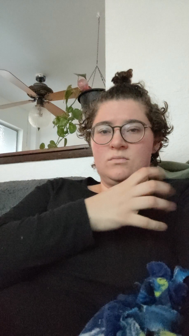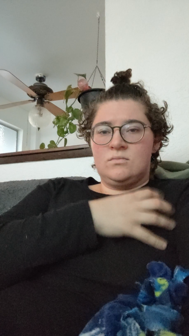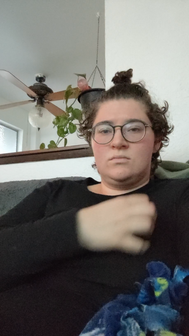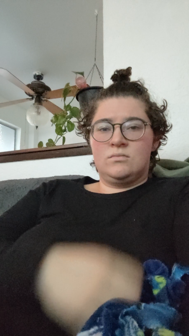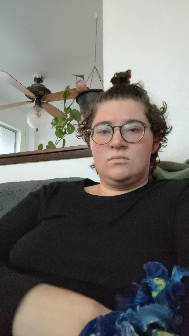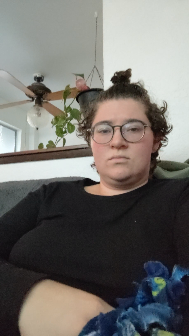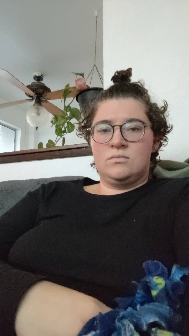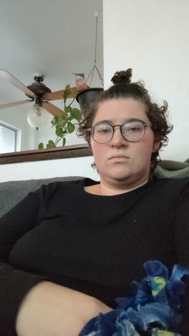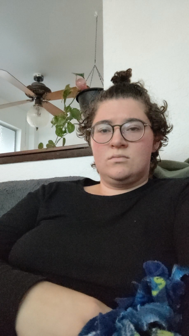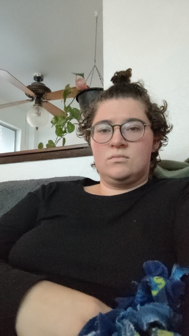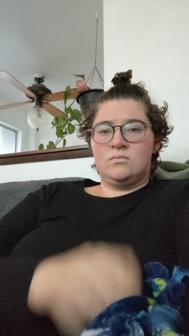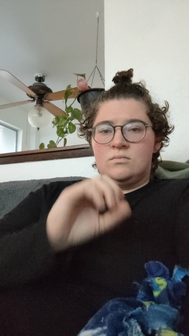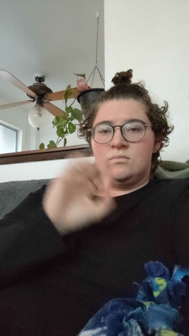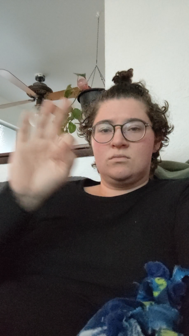off